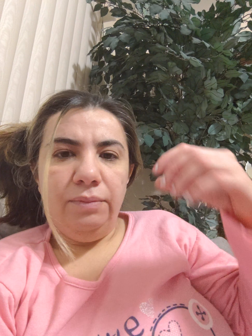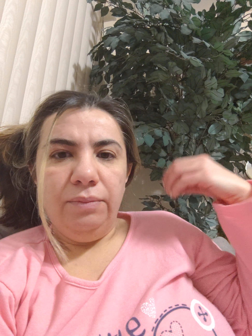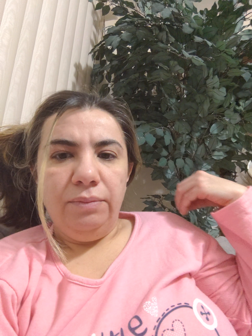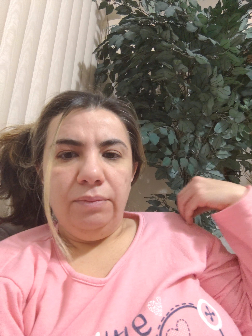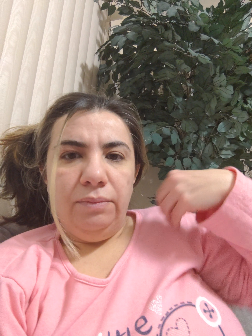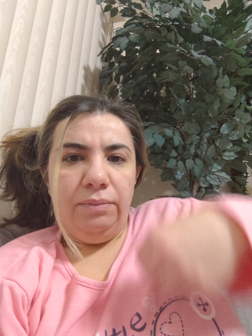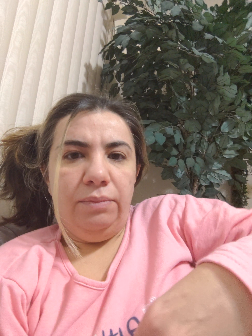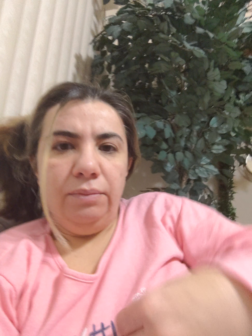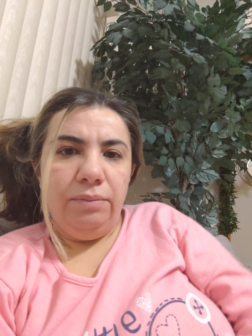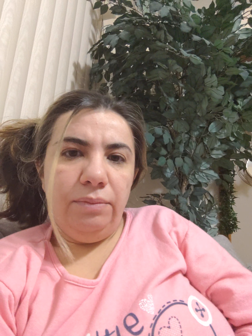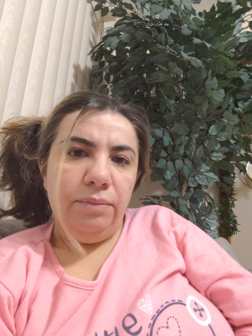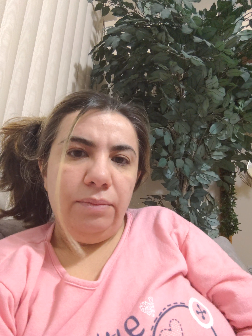jacket